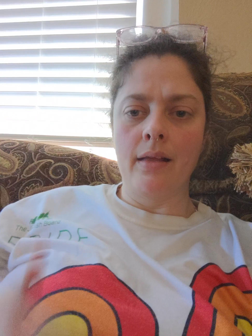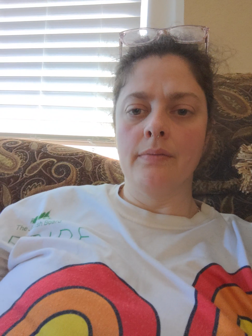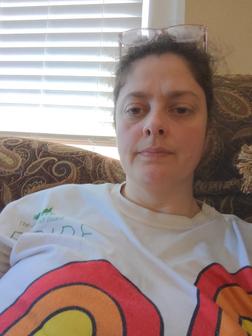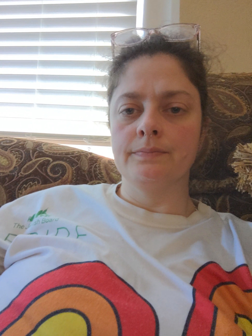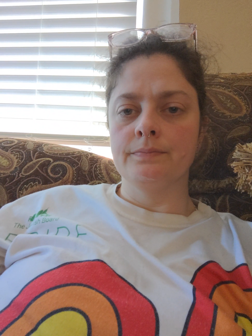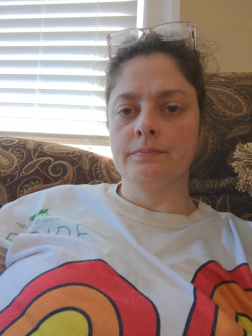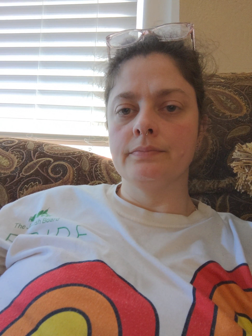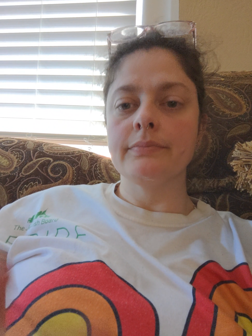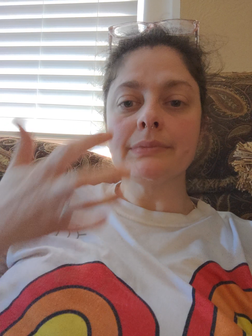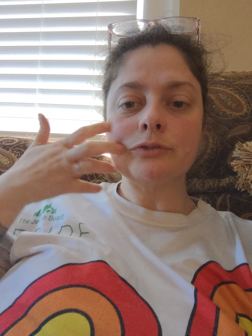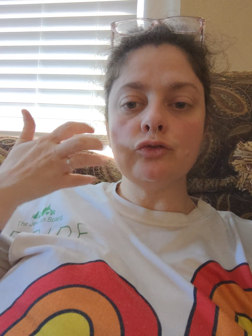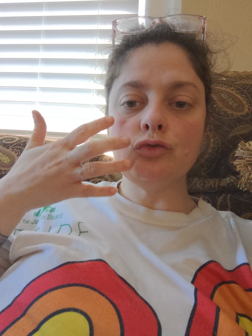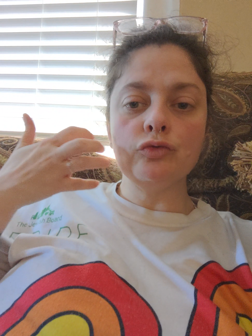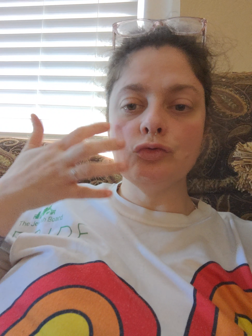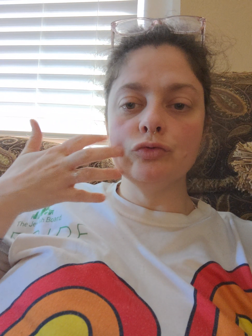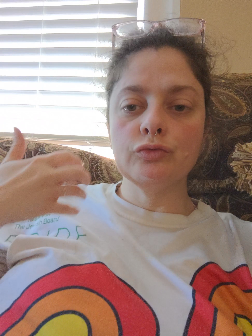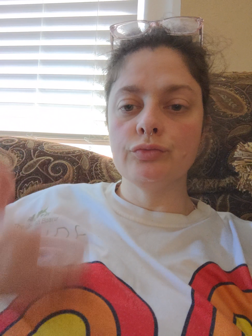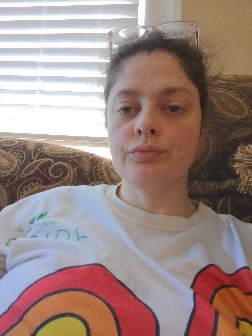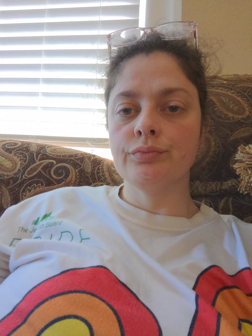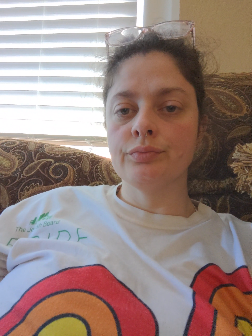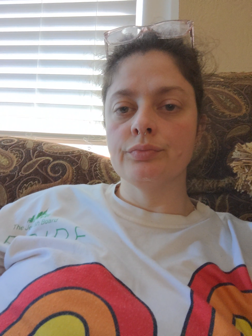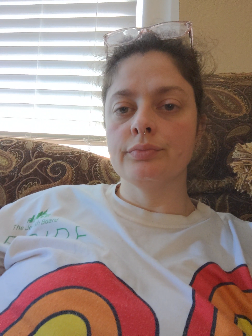tiger